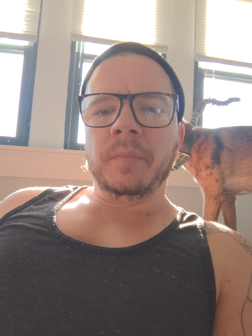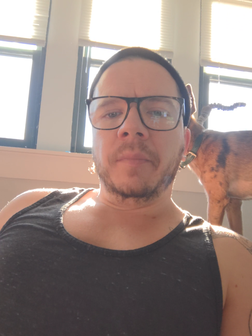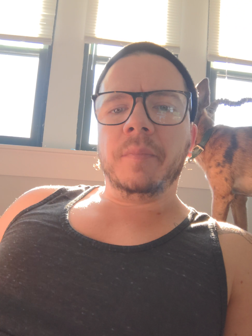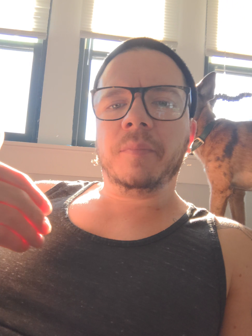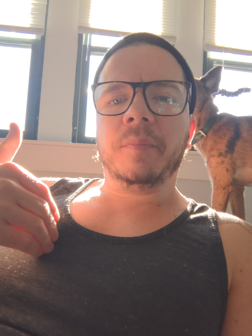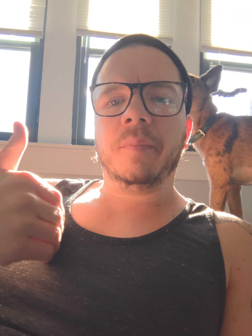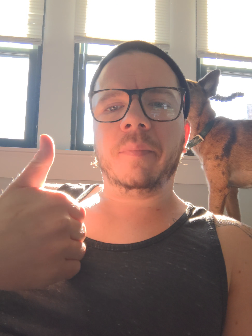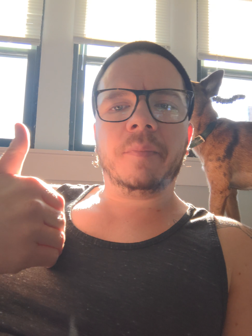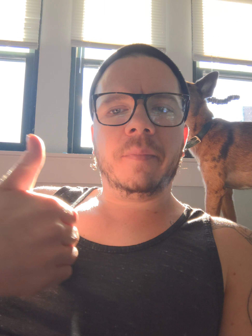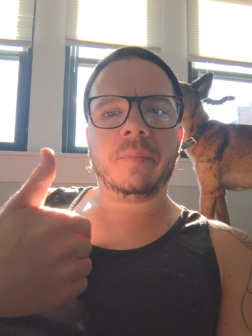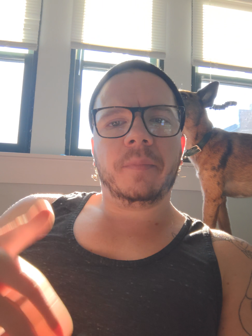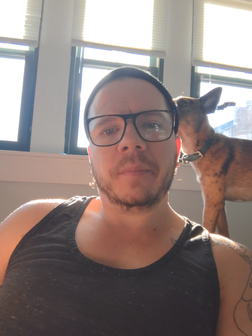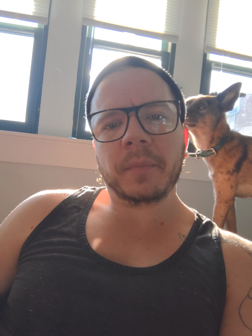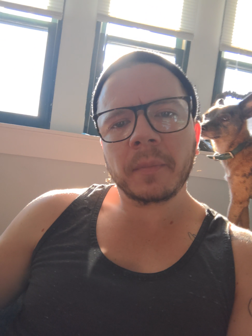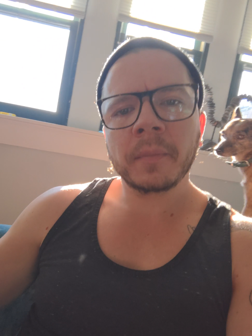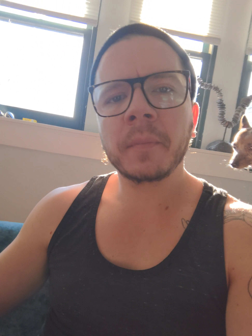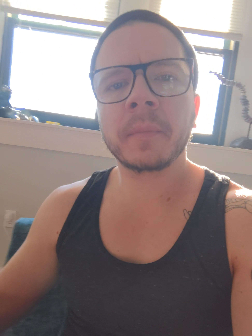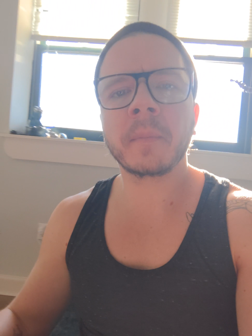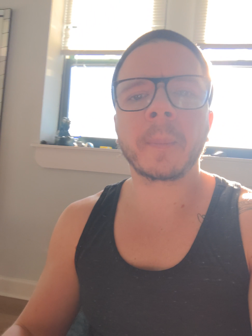animal